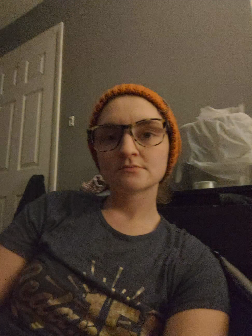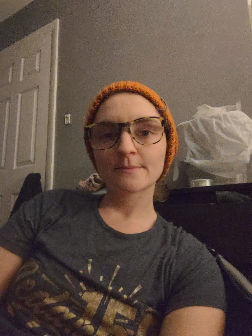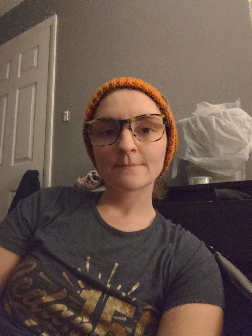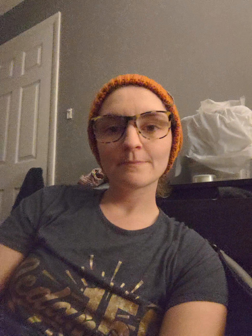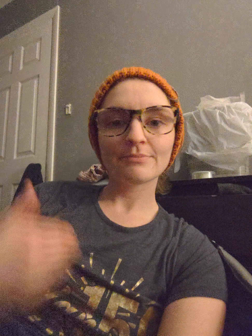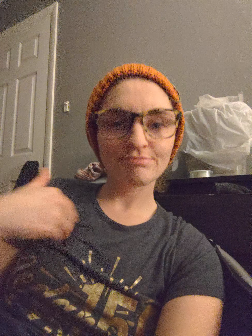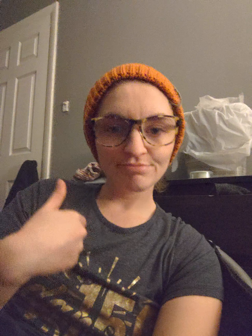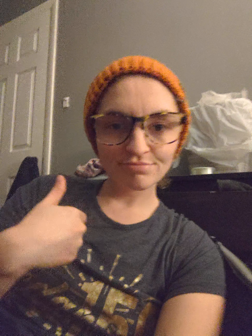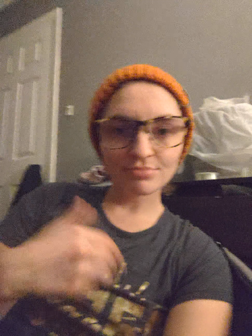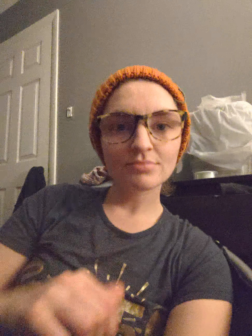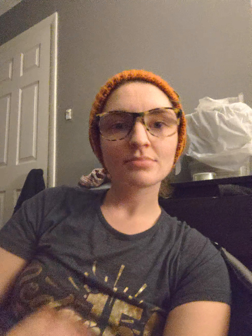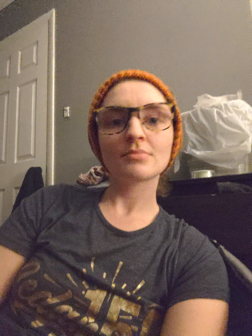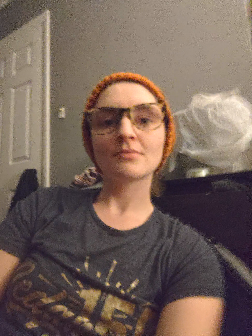animal